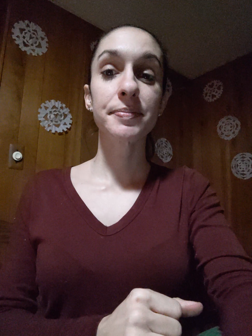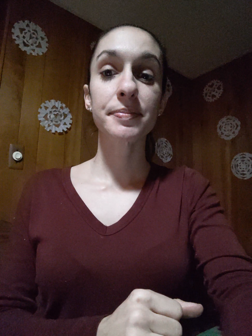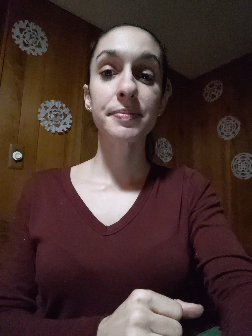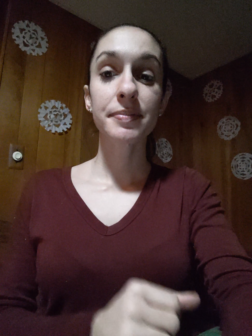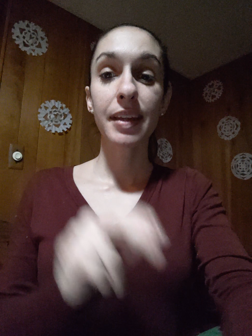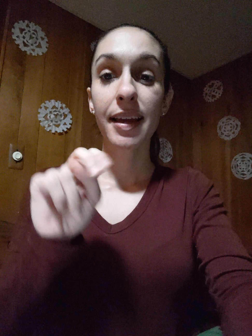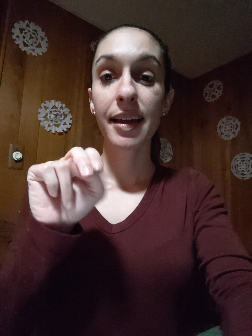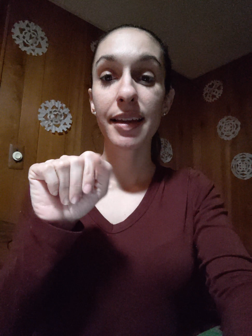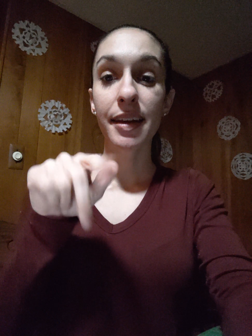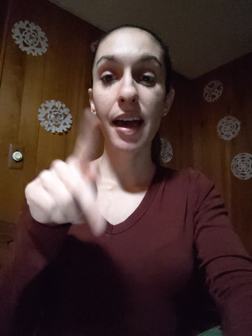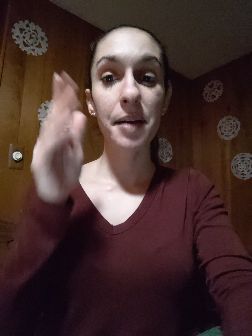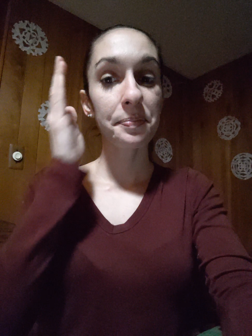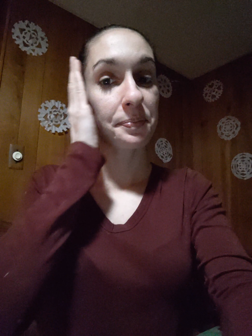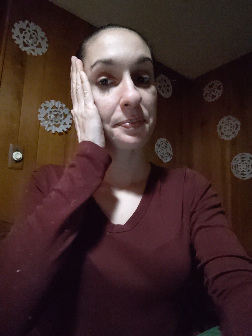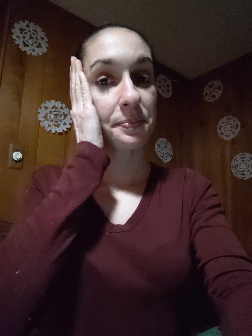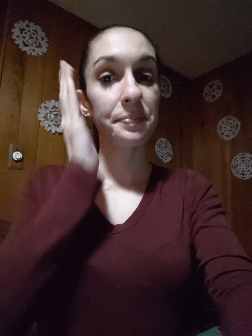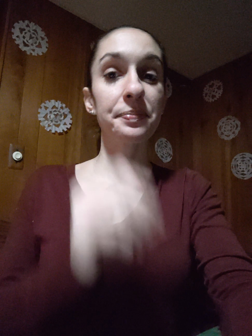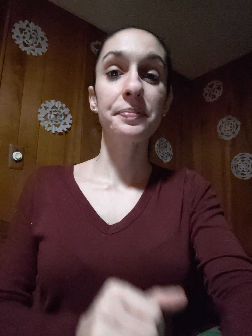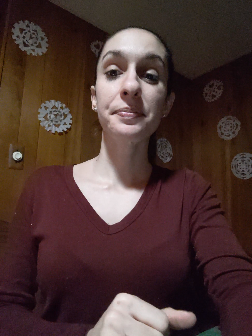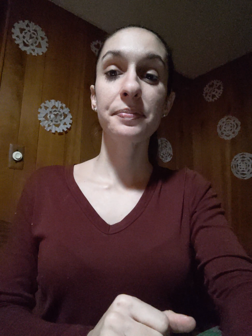nap